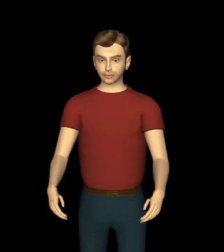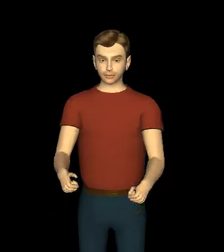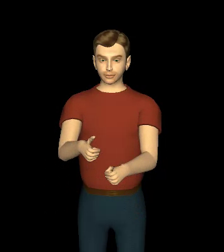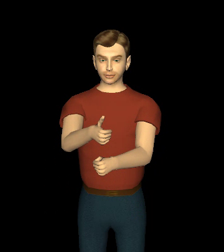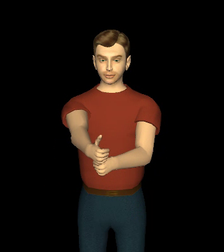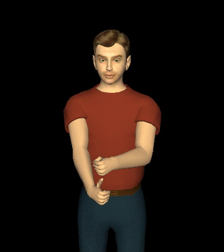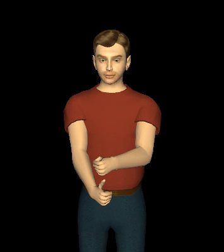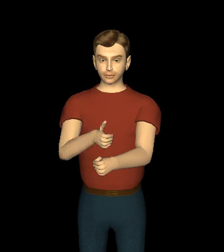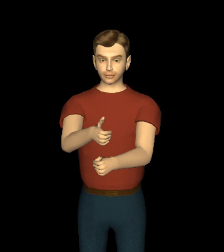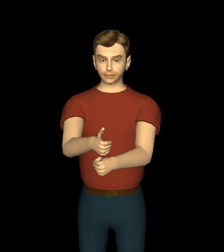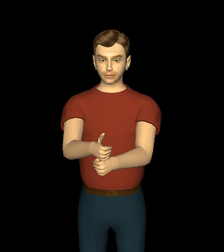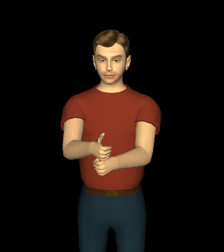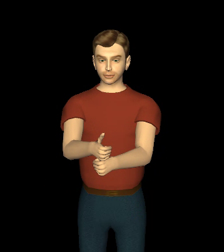يعني